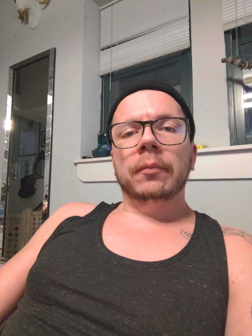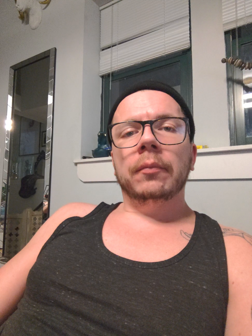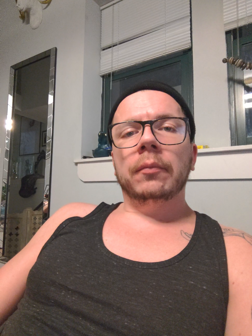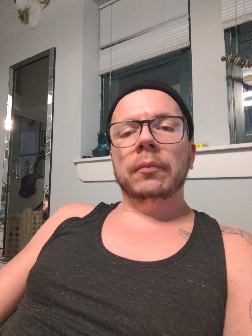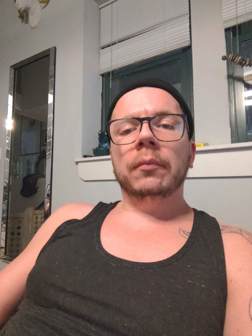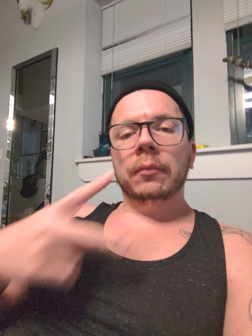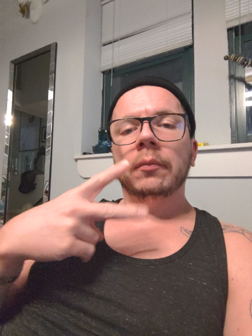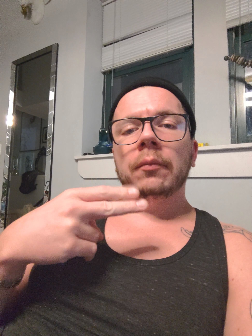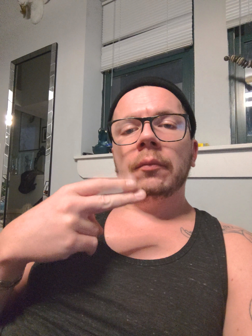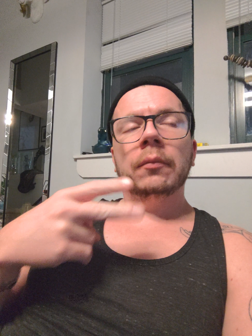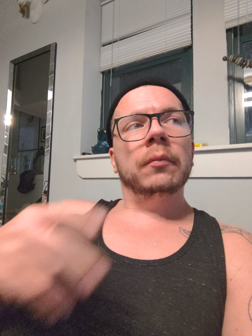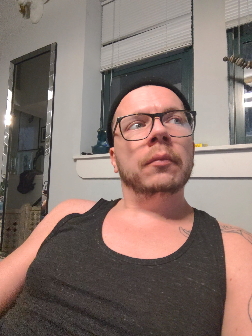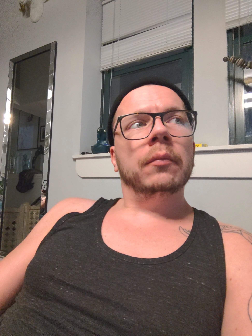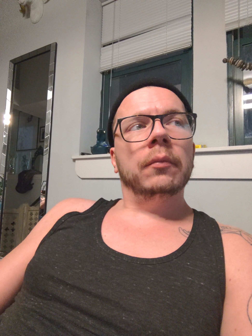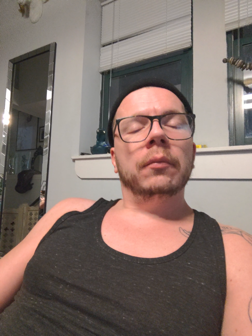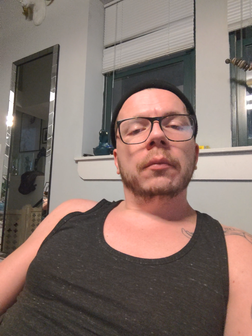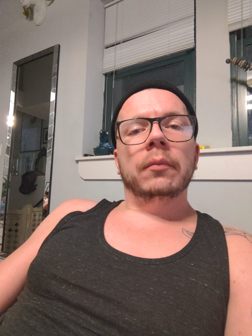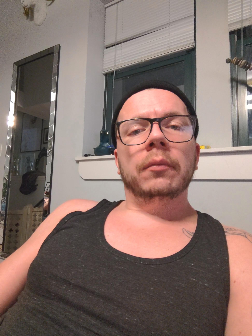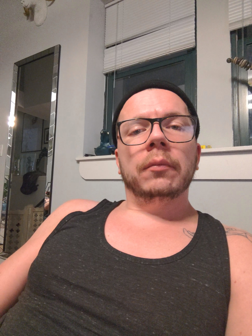scissors